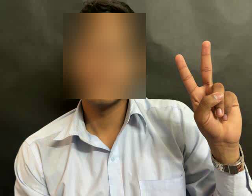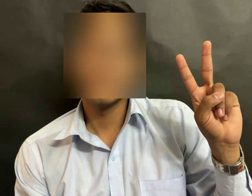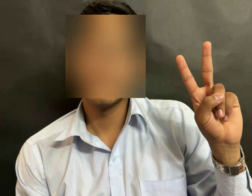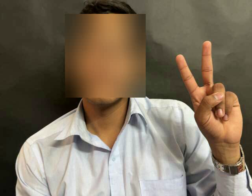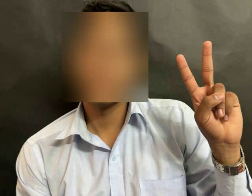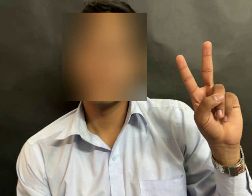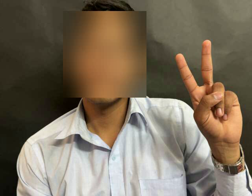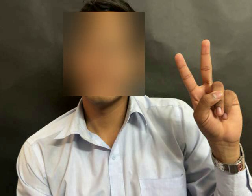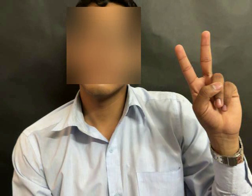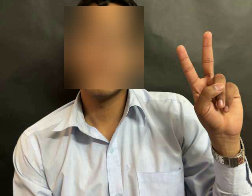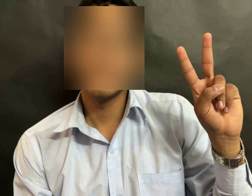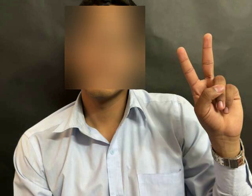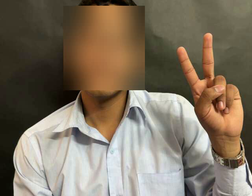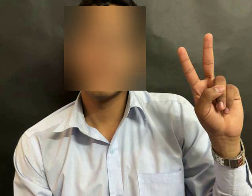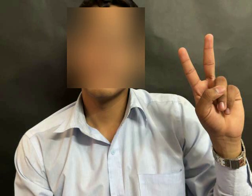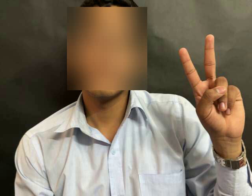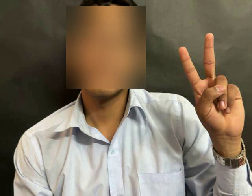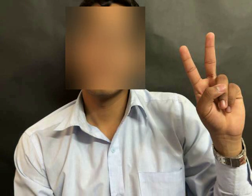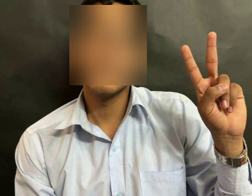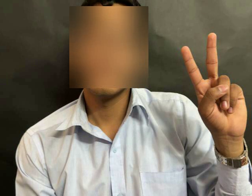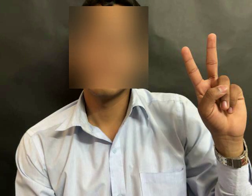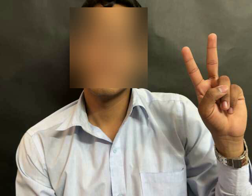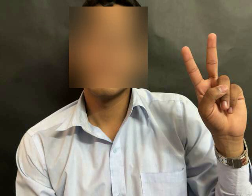V